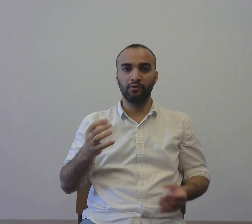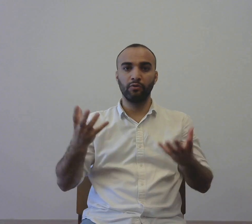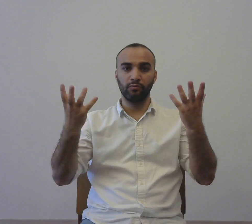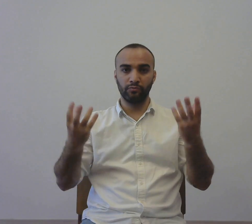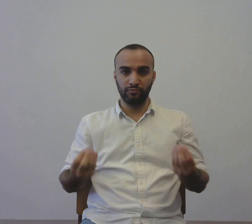gun